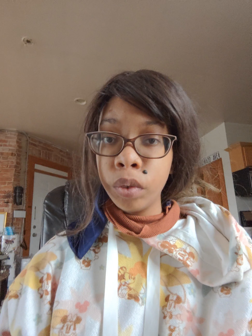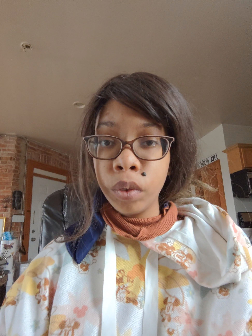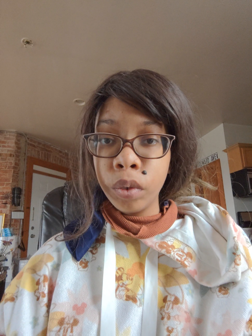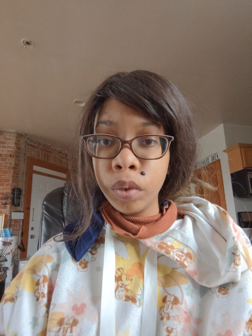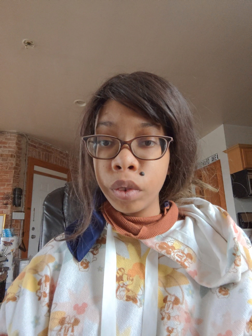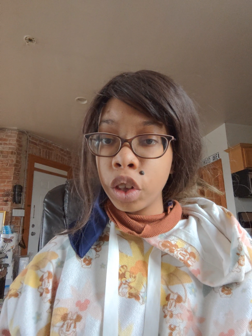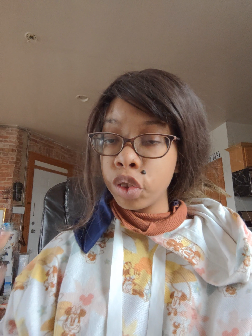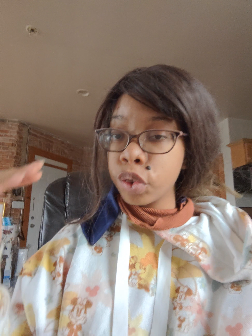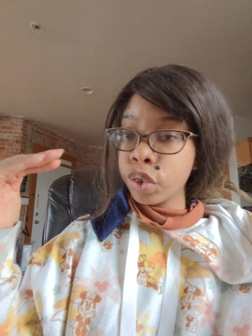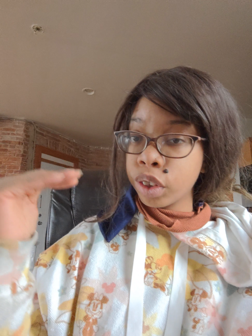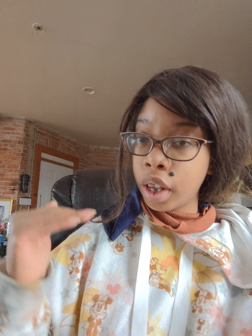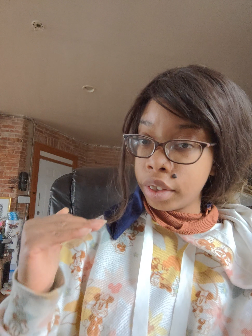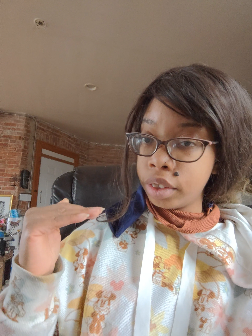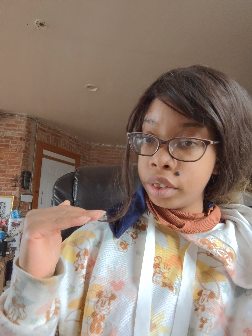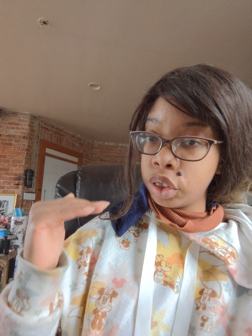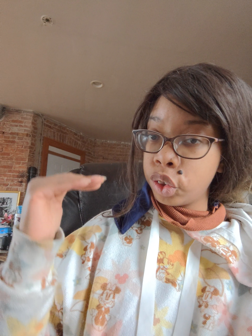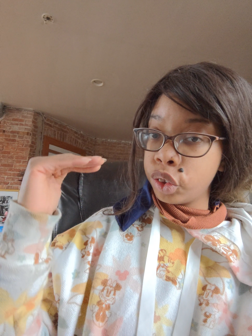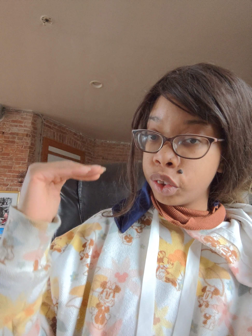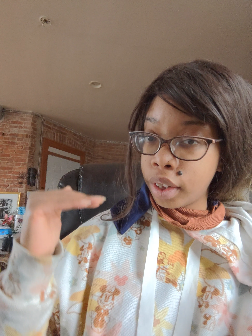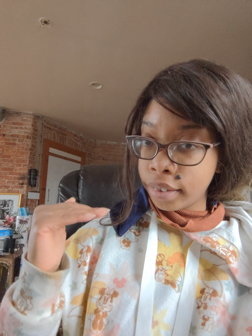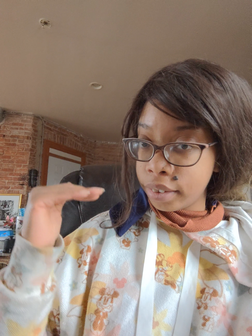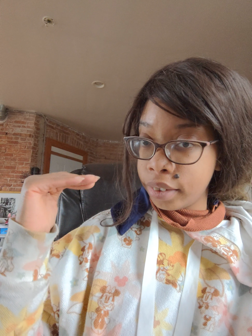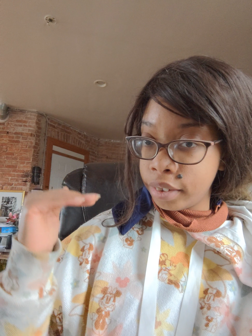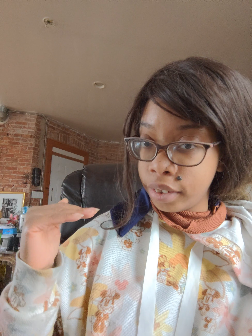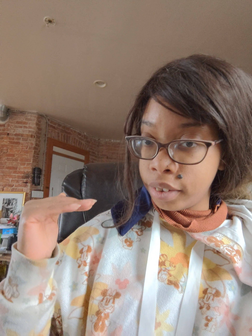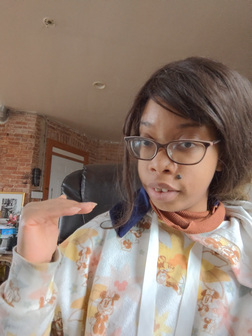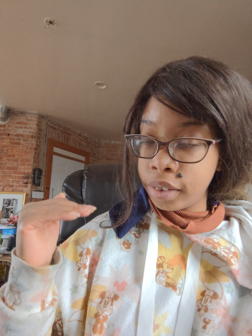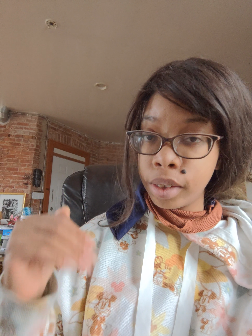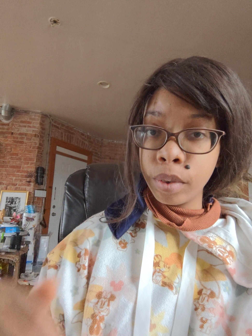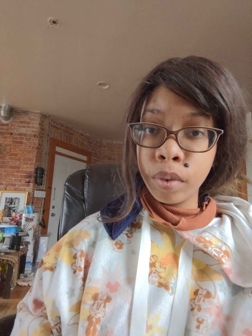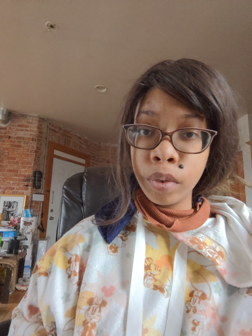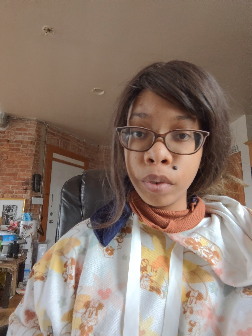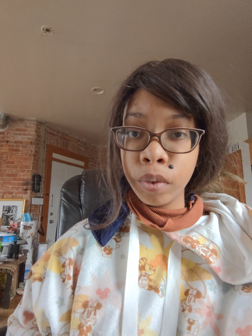child